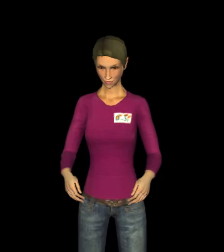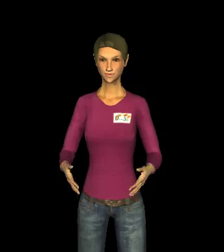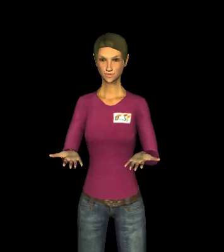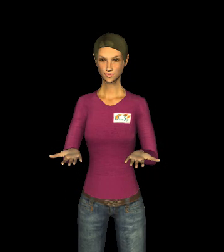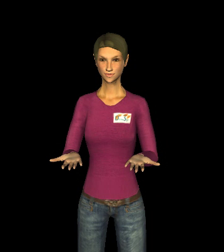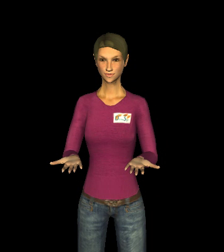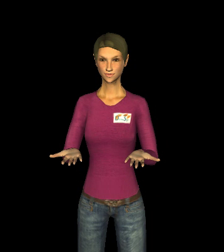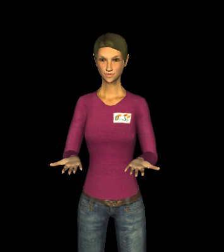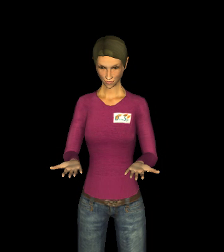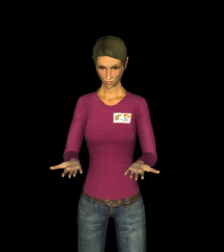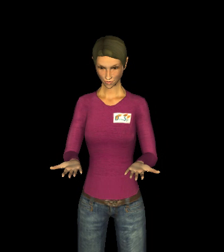اليوم